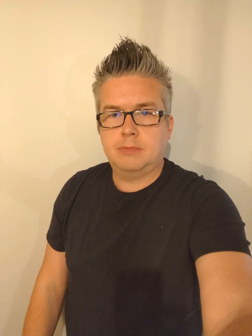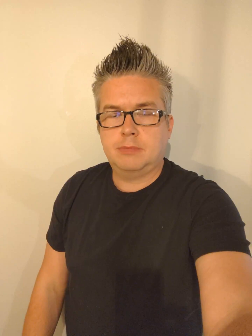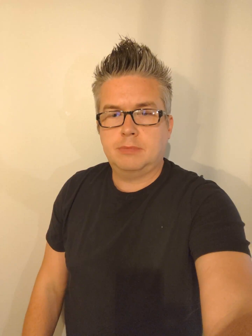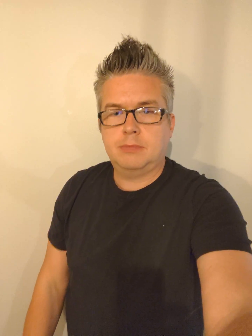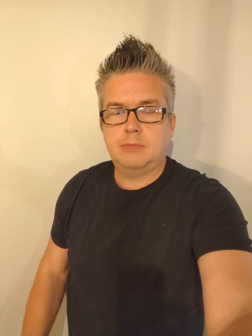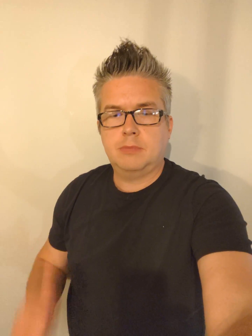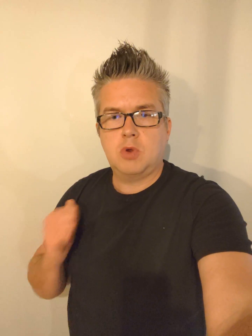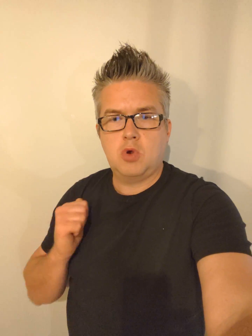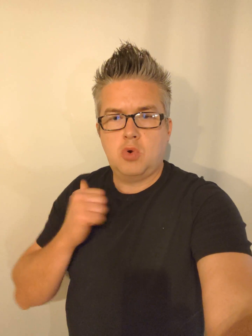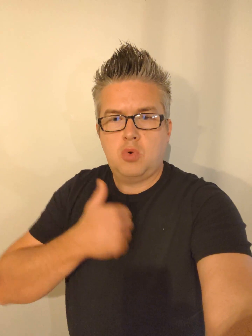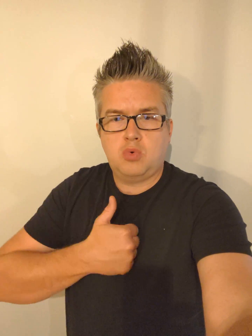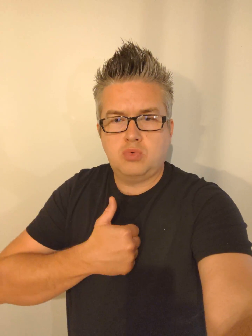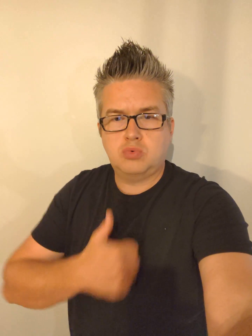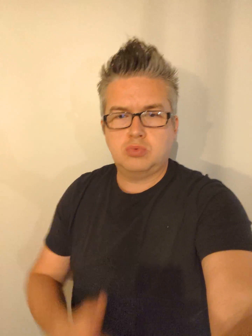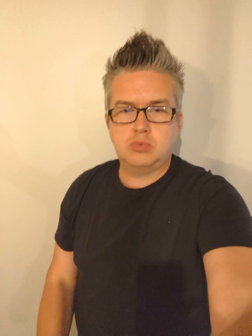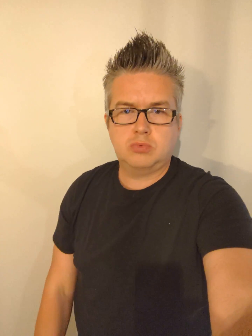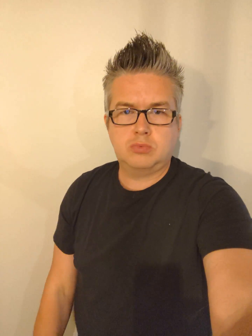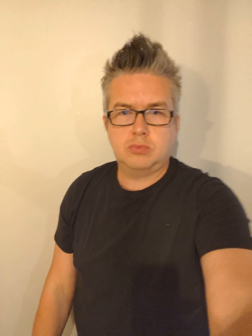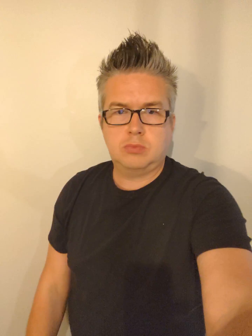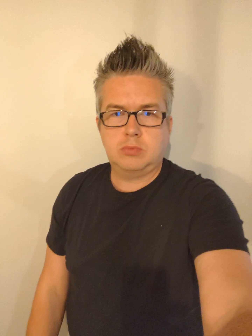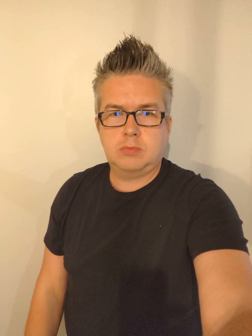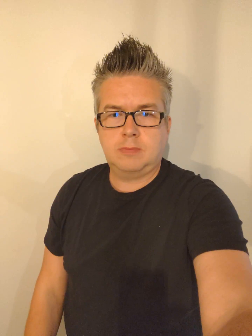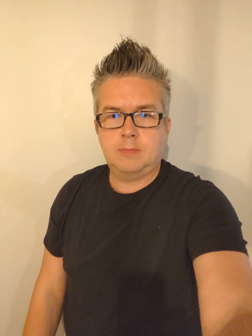coats